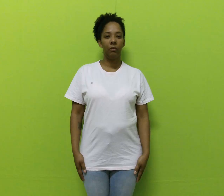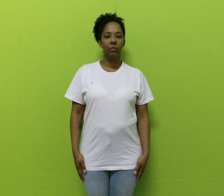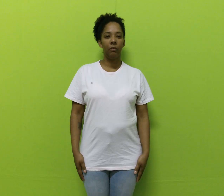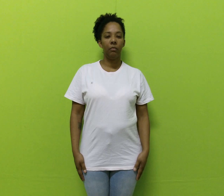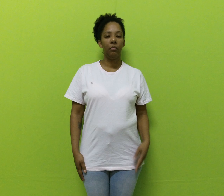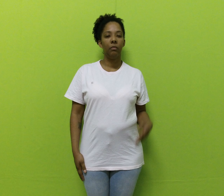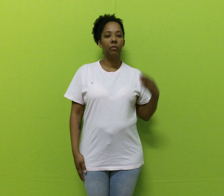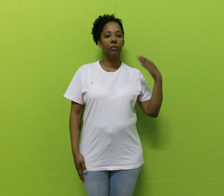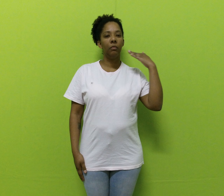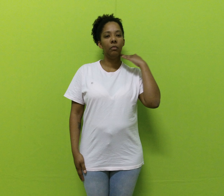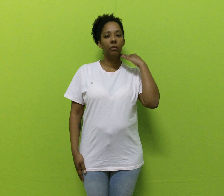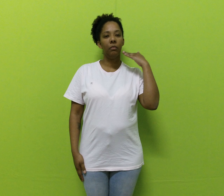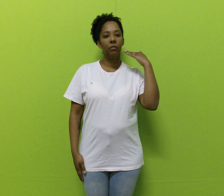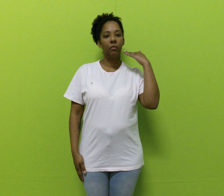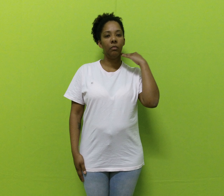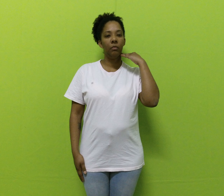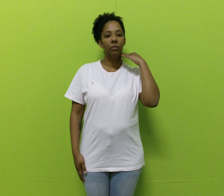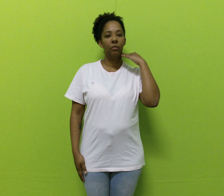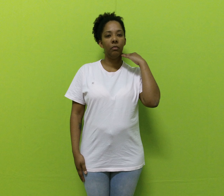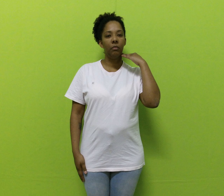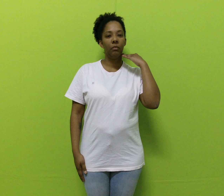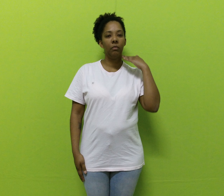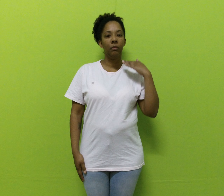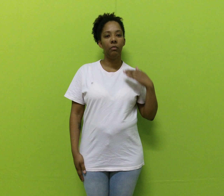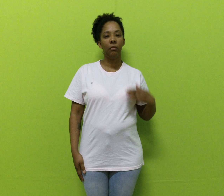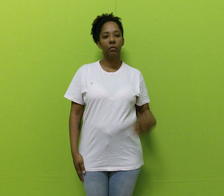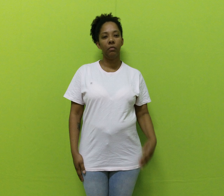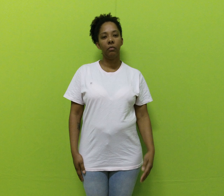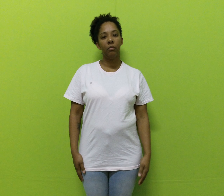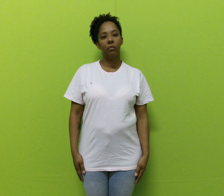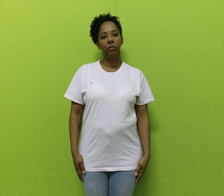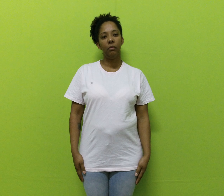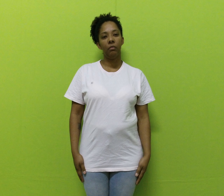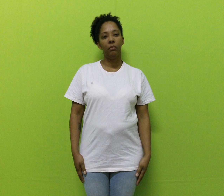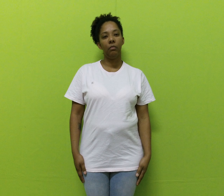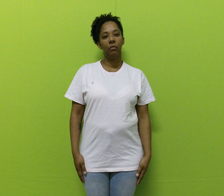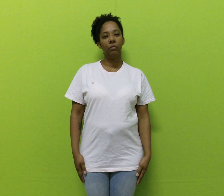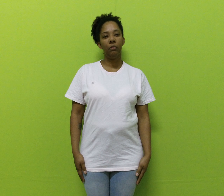banco